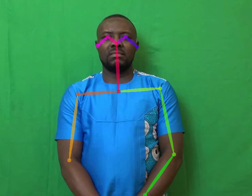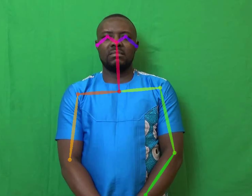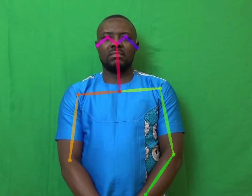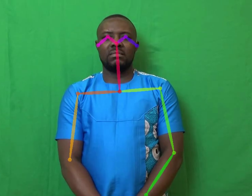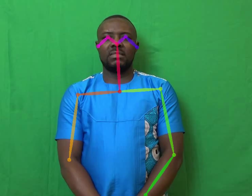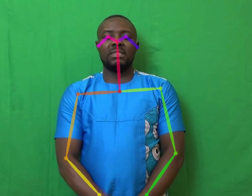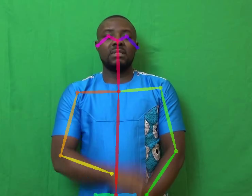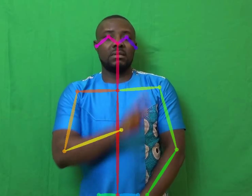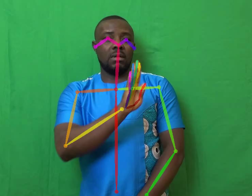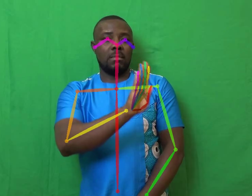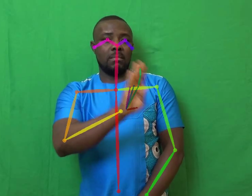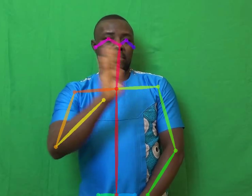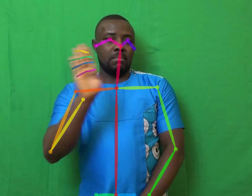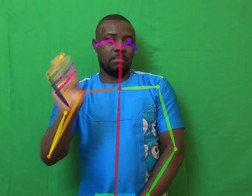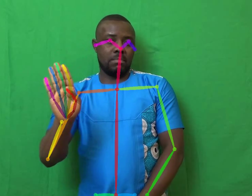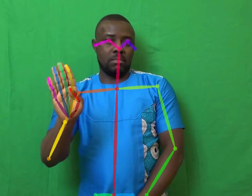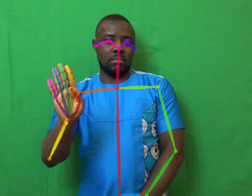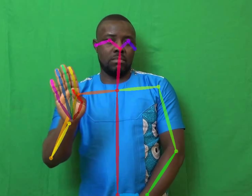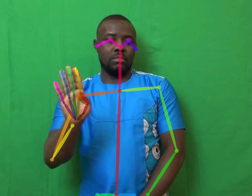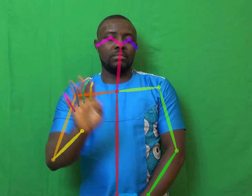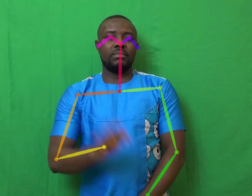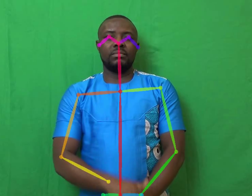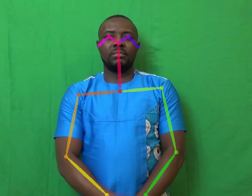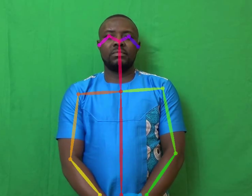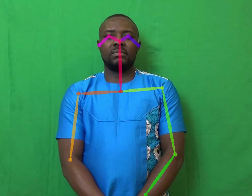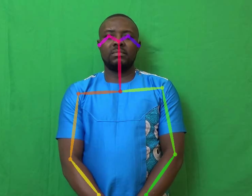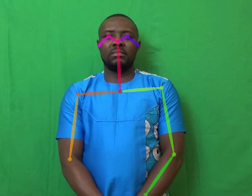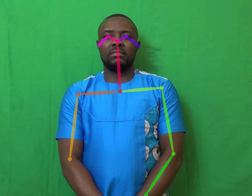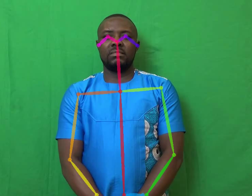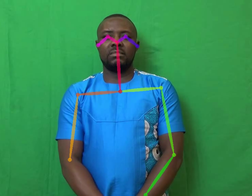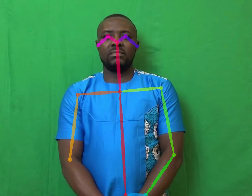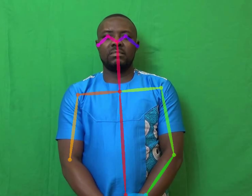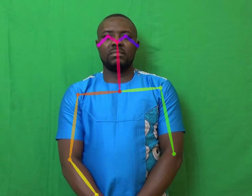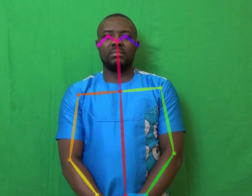black board